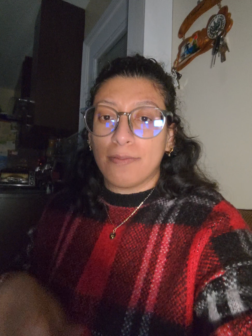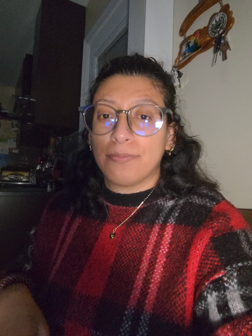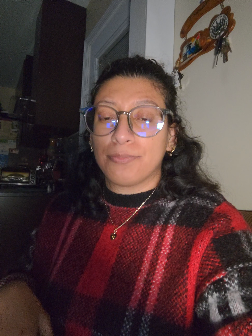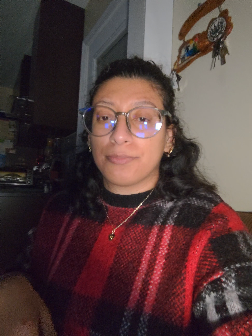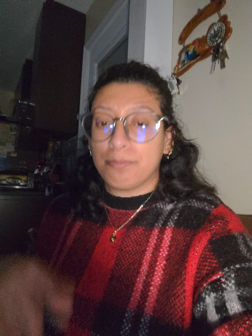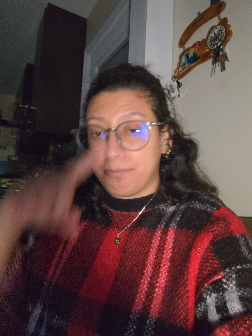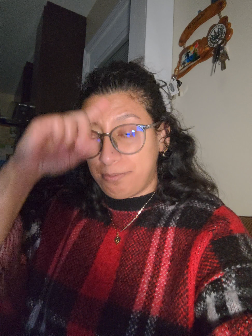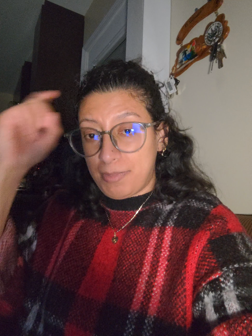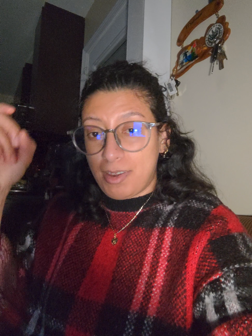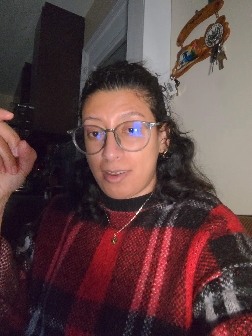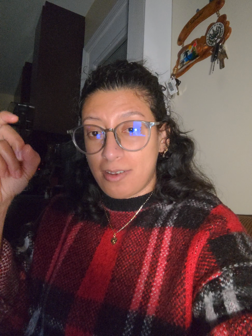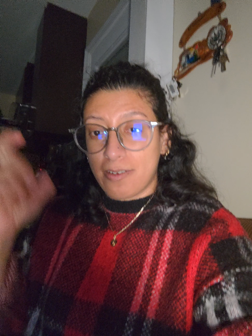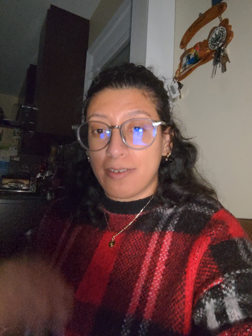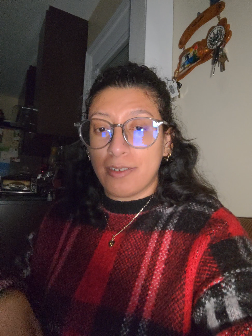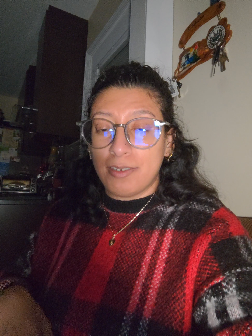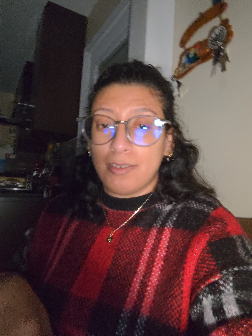because